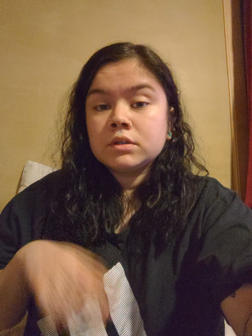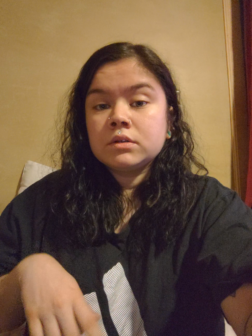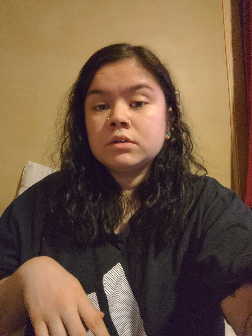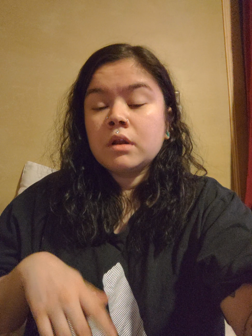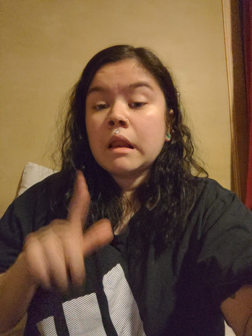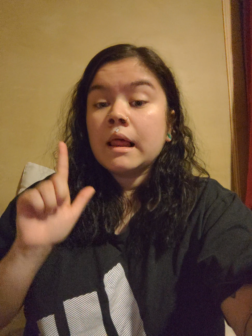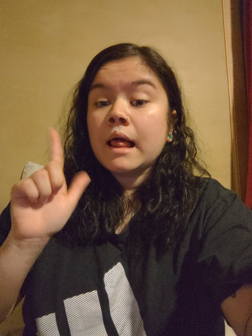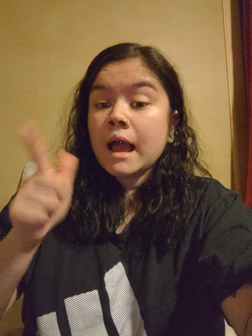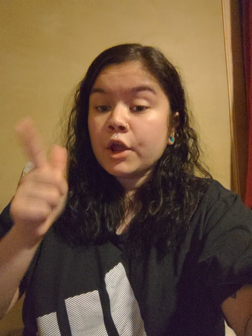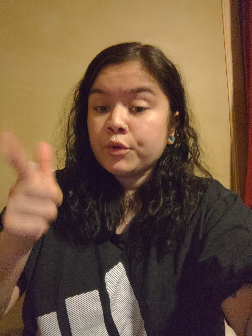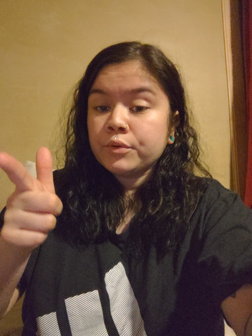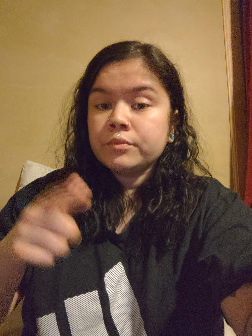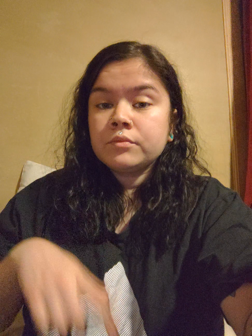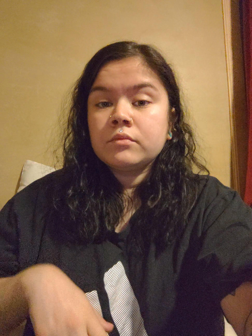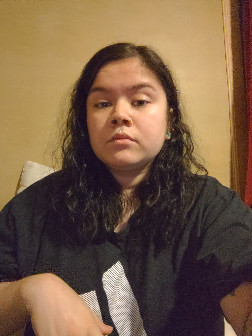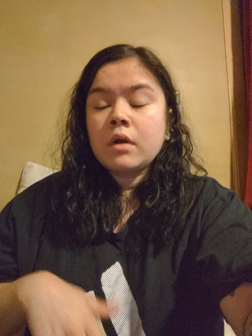later